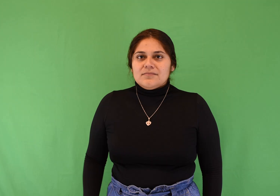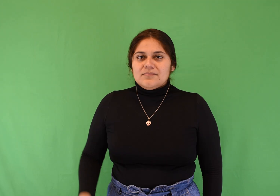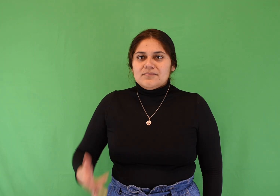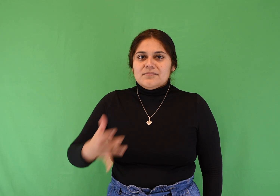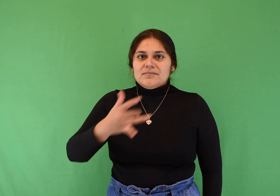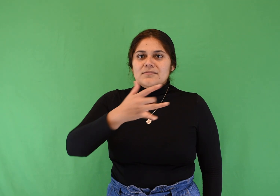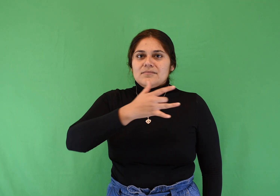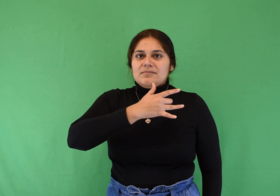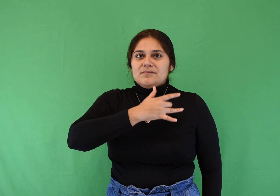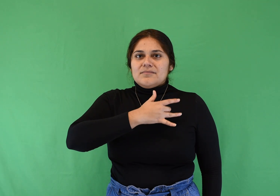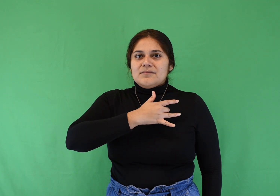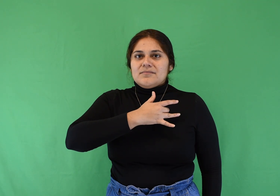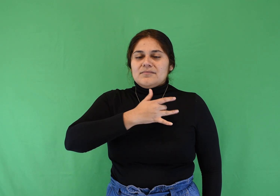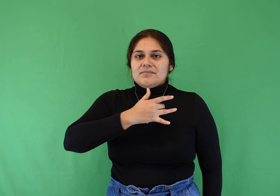corazón